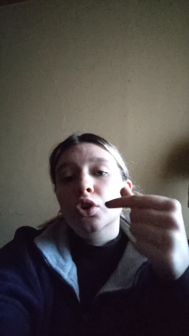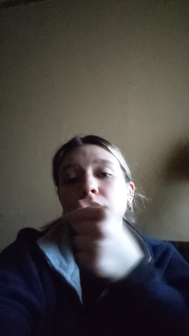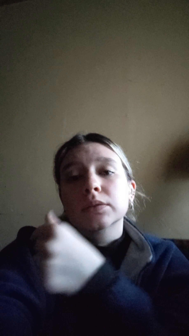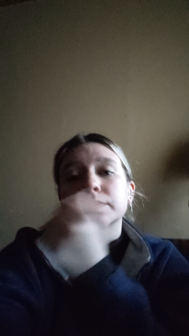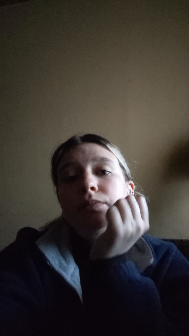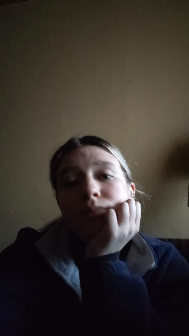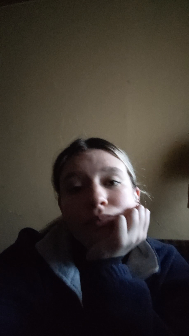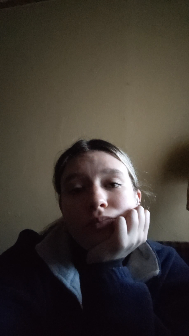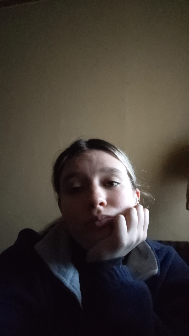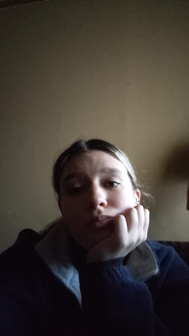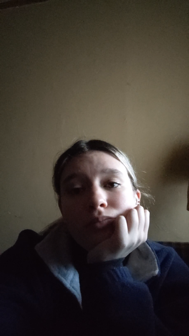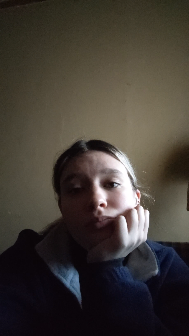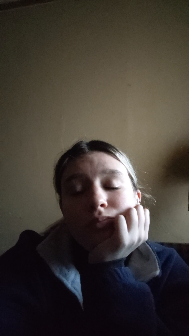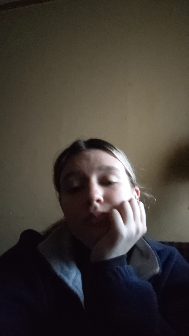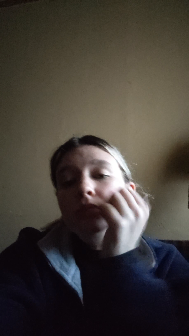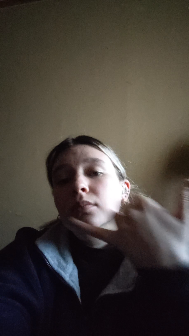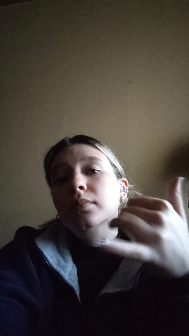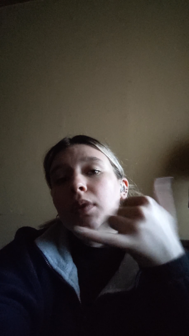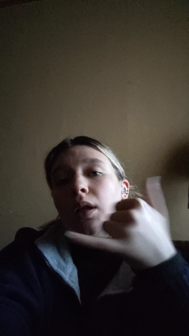party